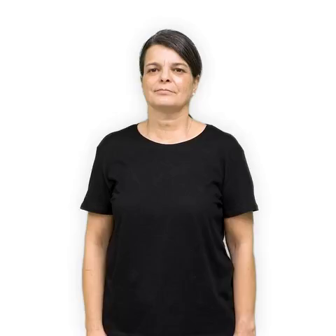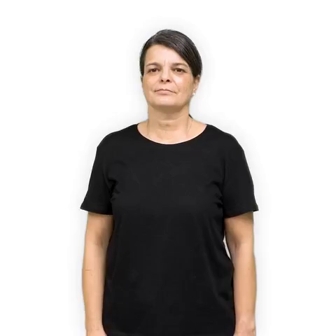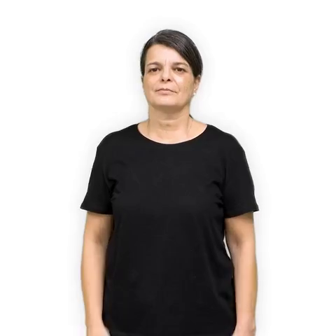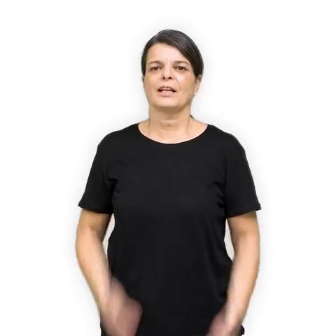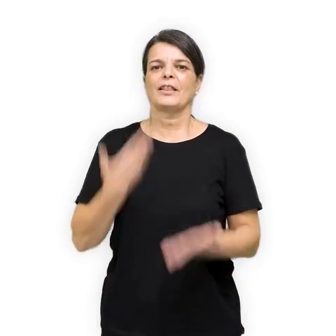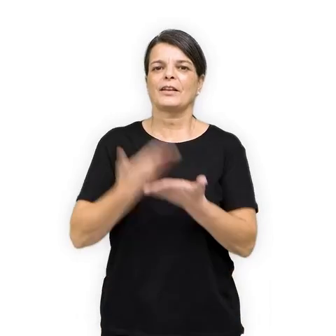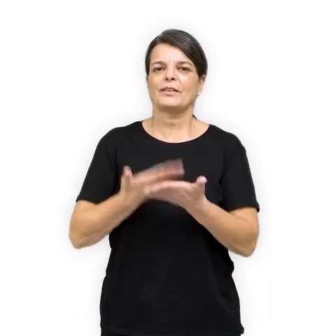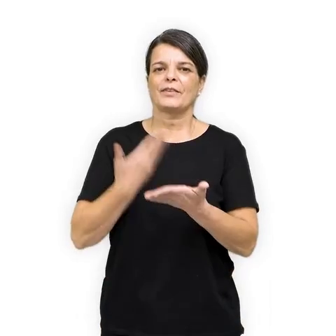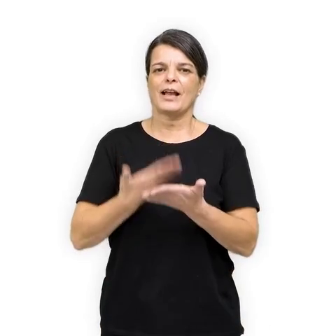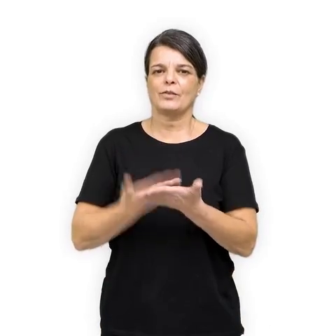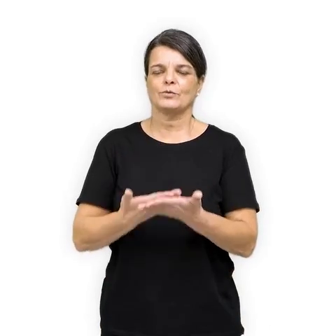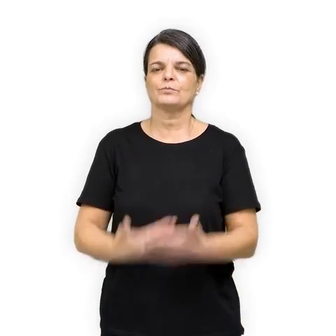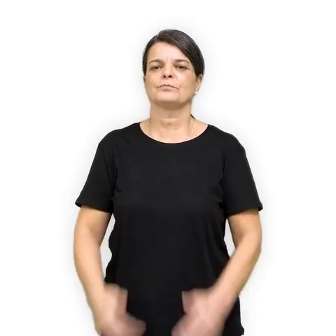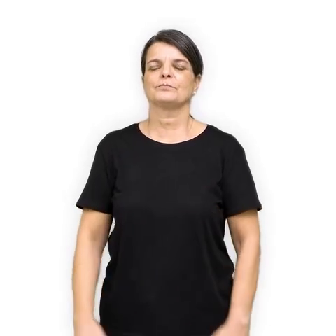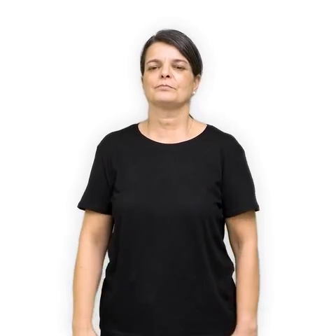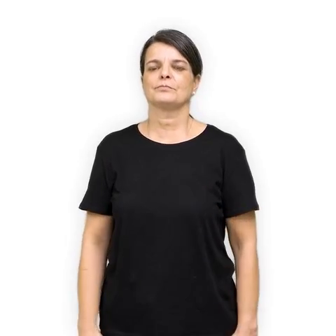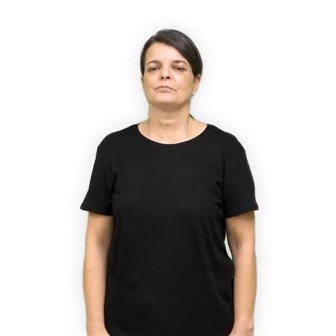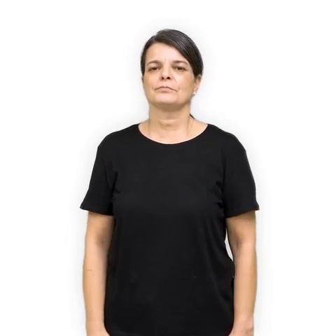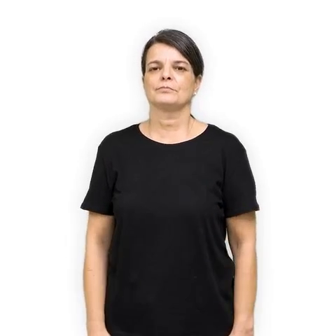certificado